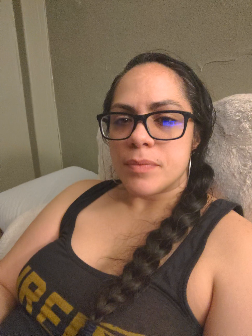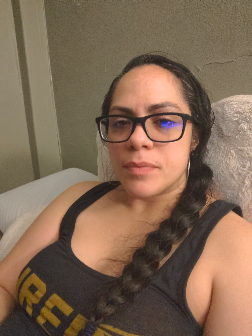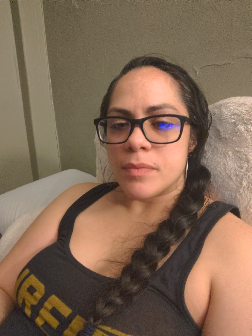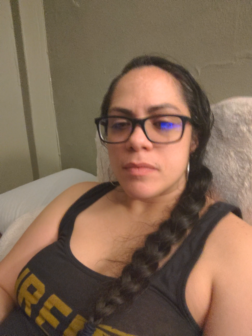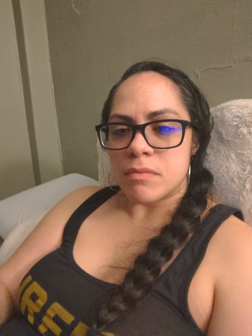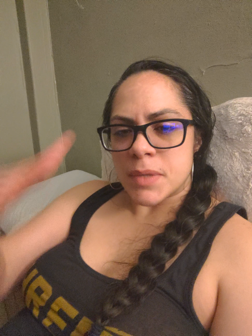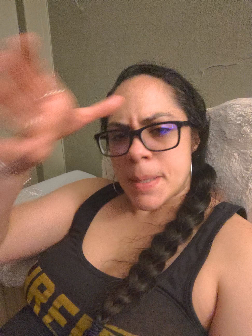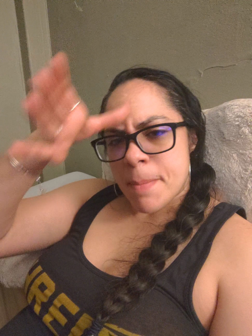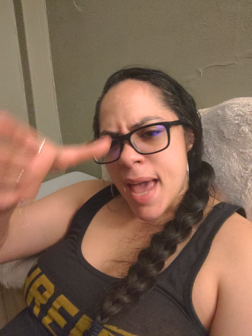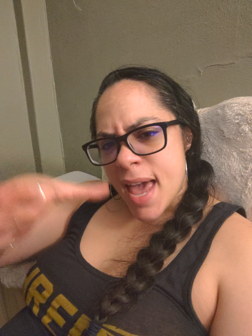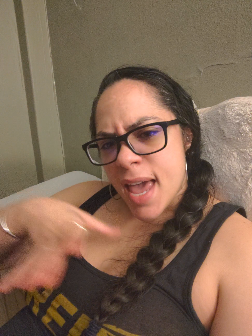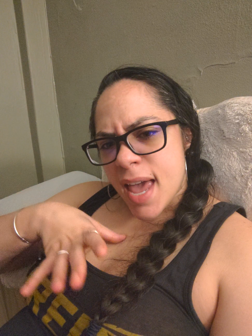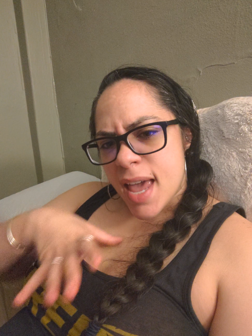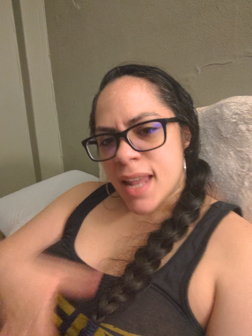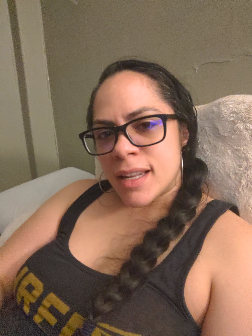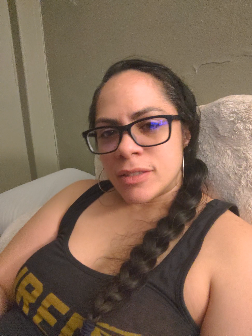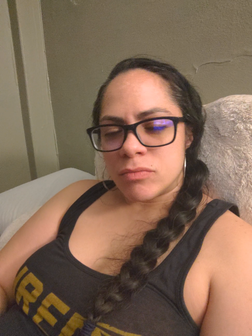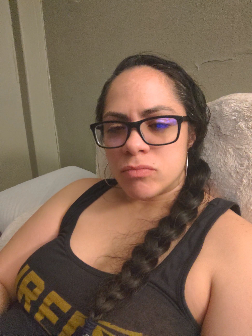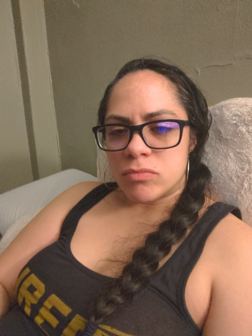man